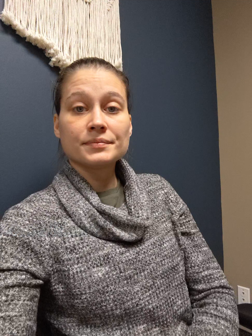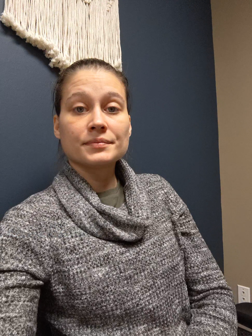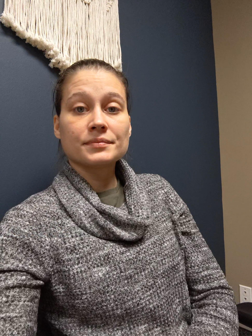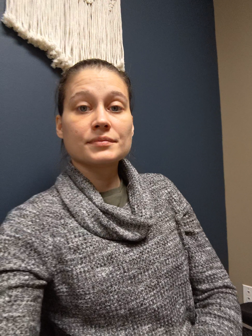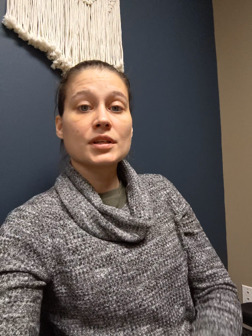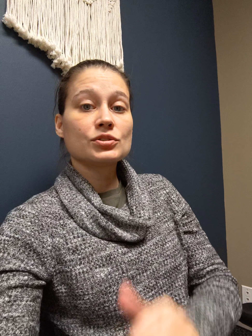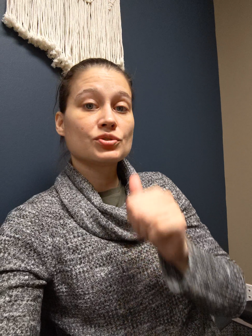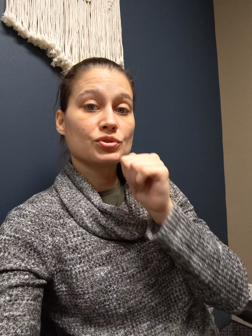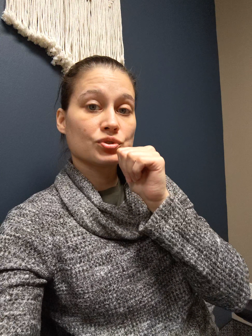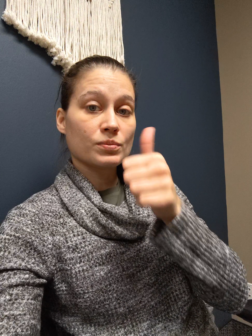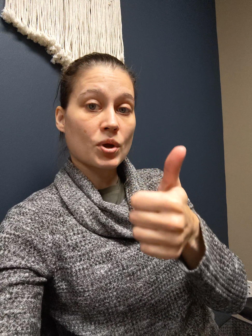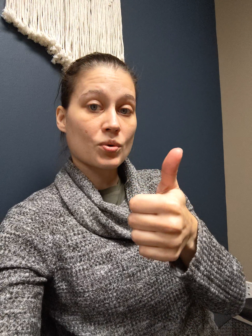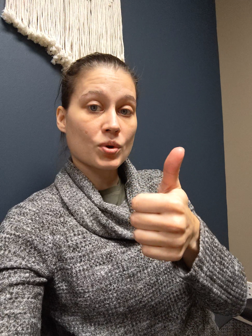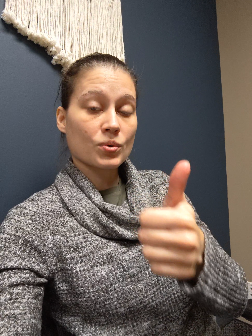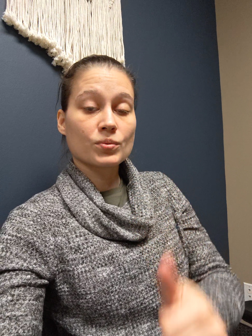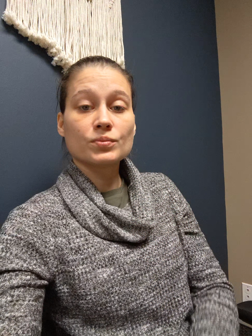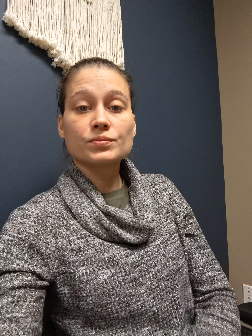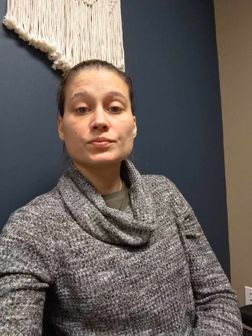tomorrow